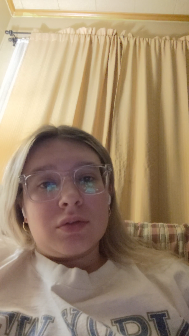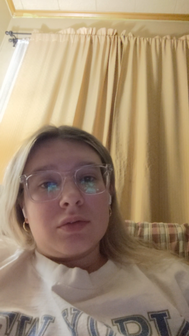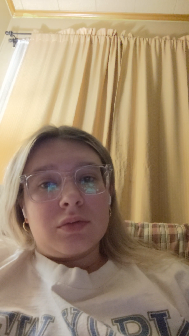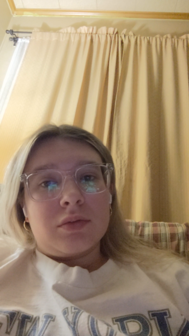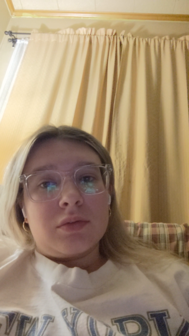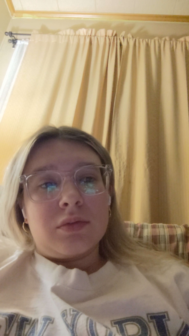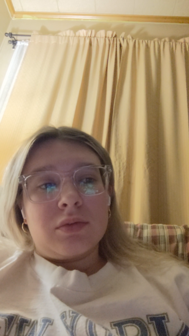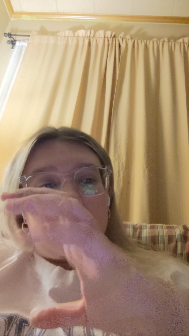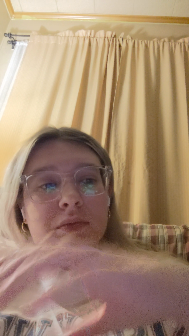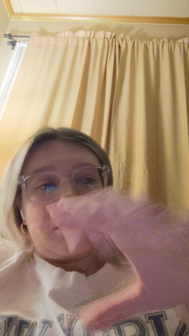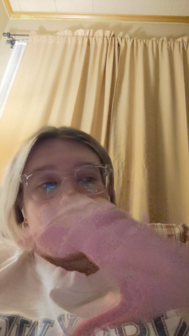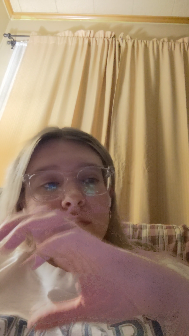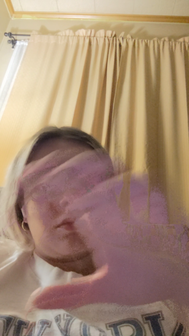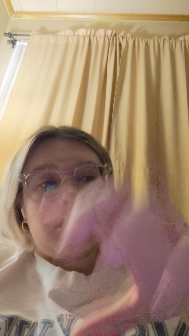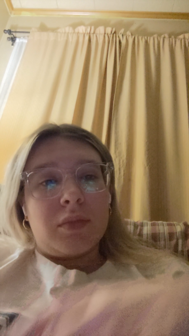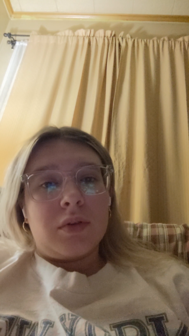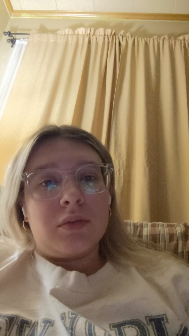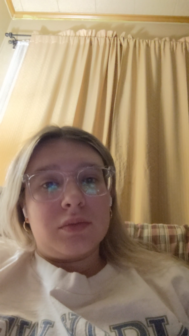block